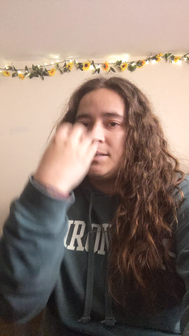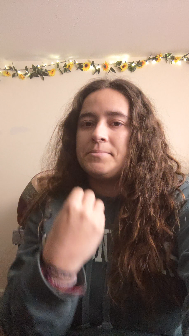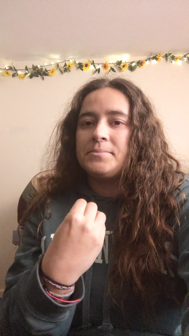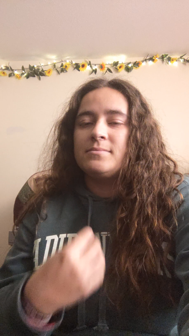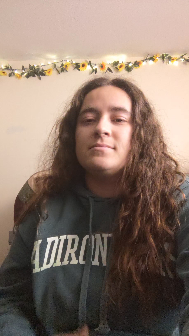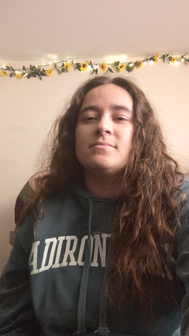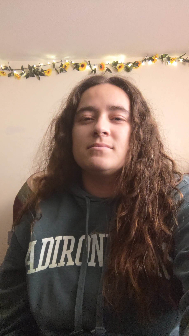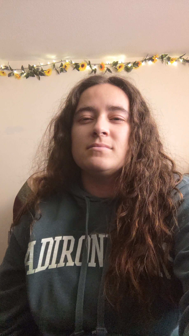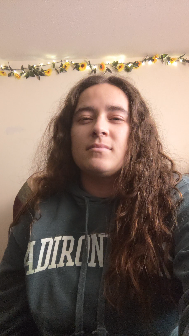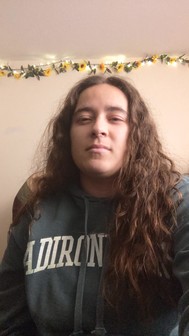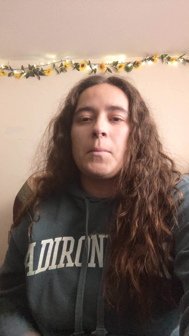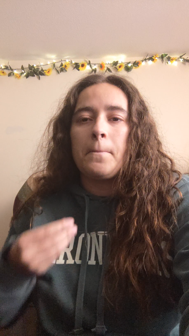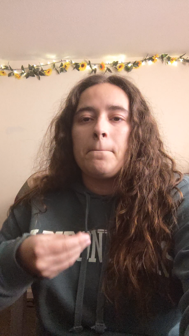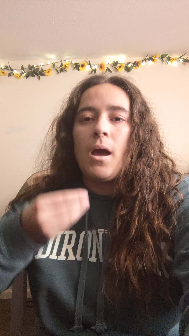buy